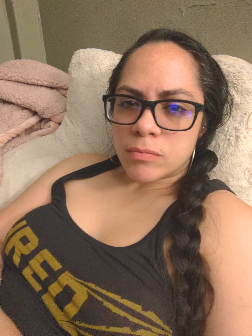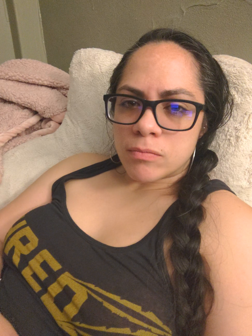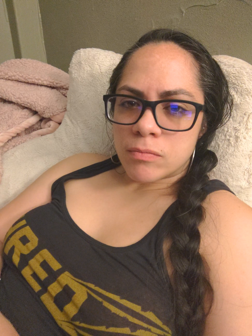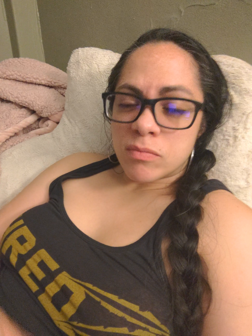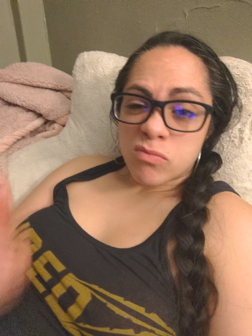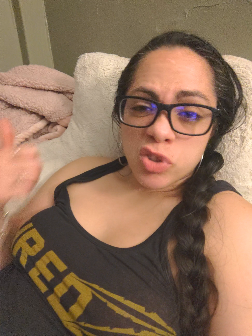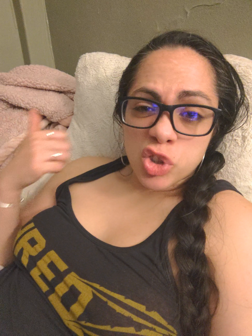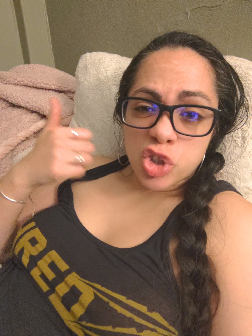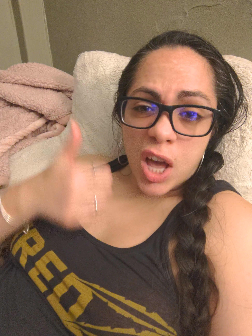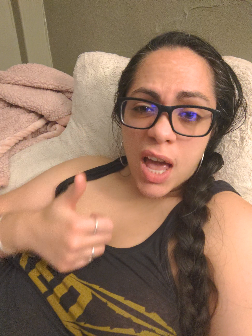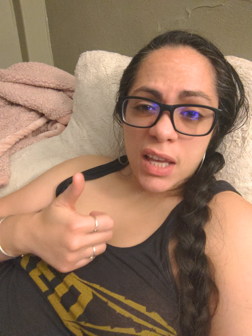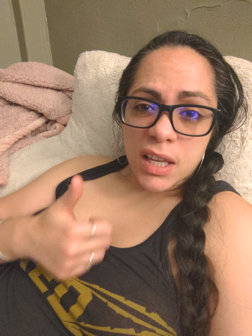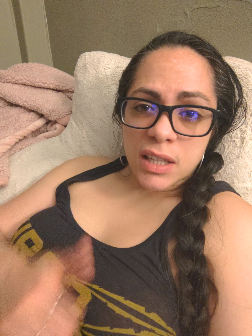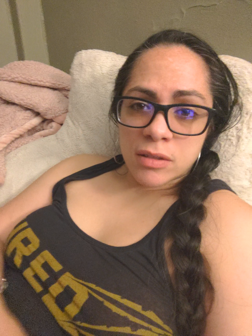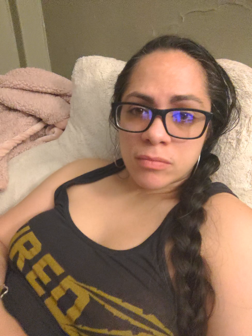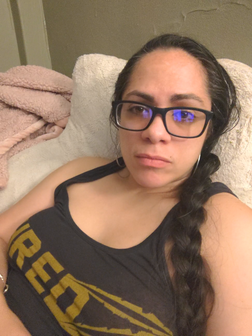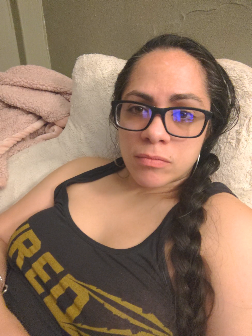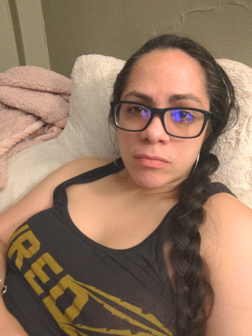jacket